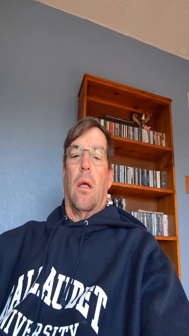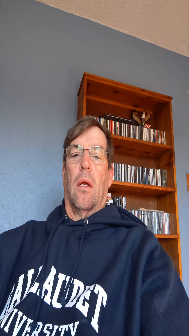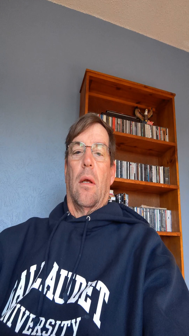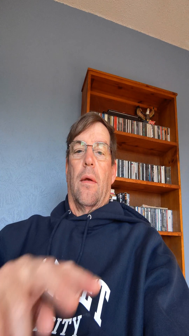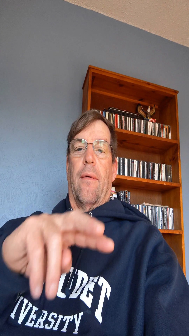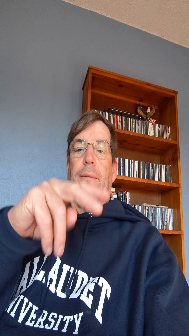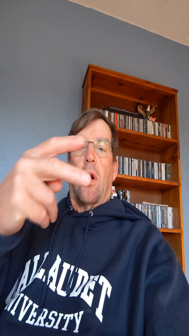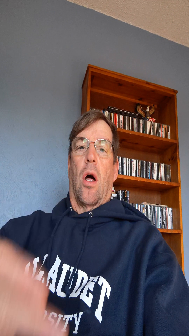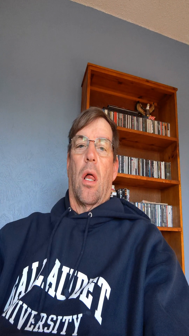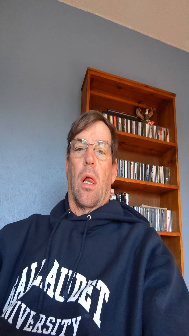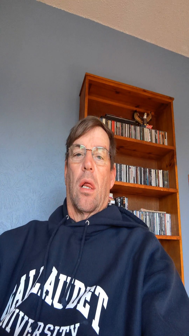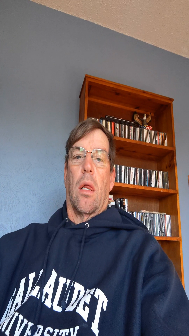fall